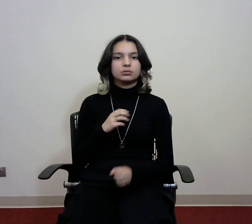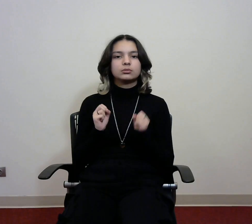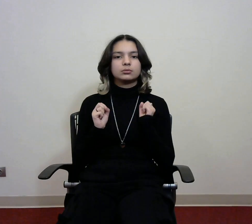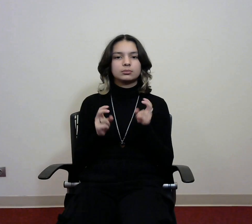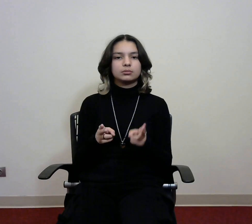necə